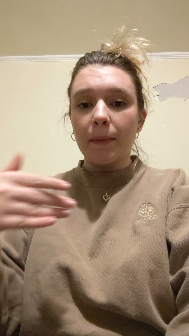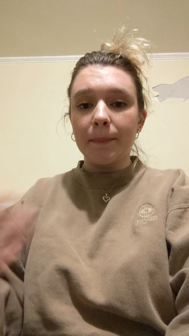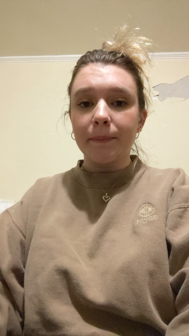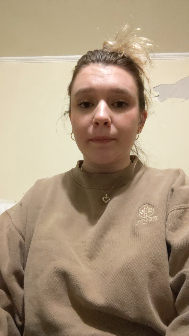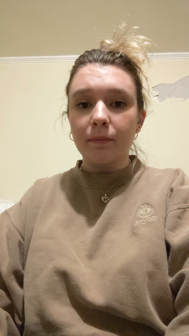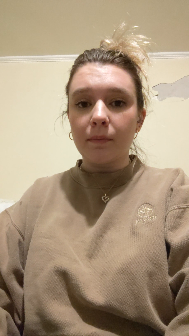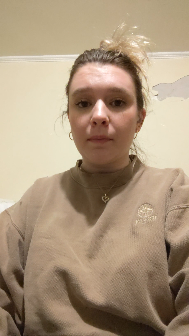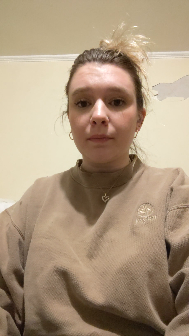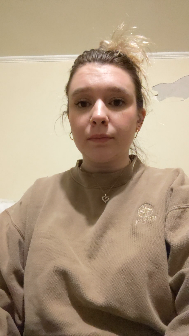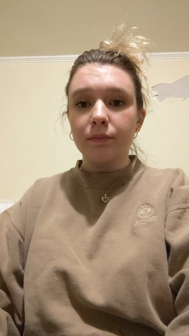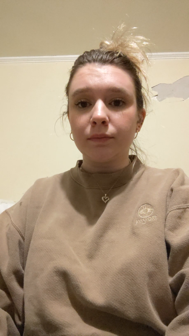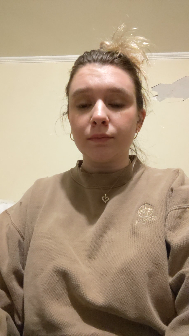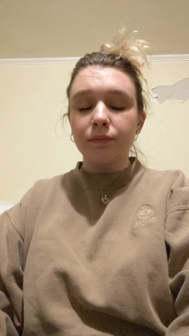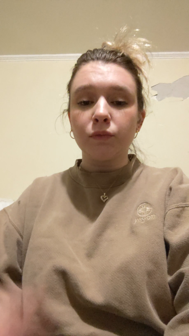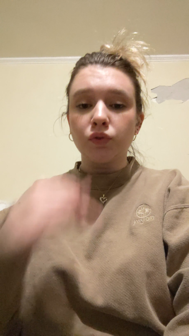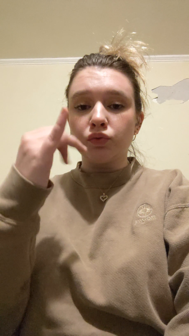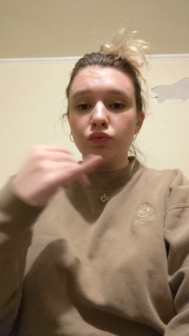draw